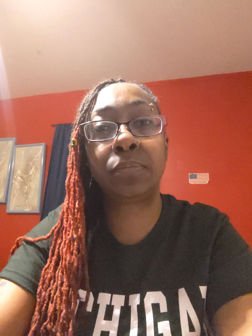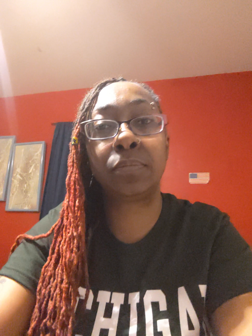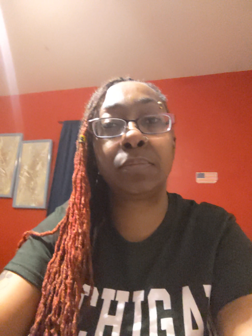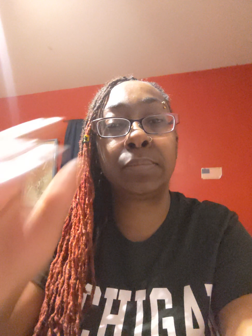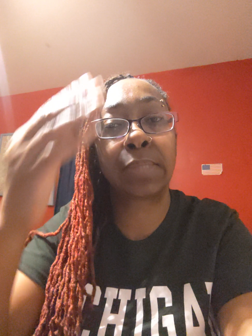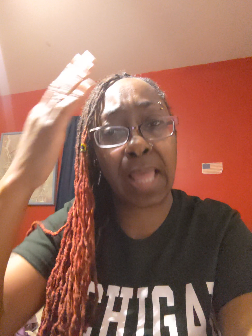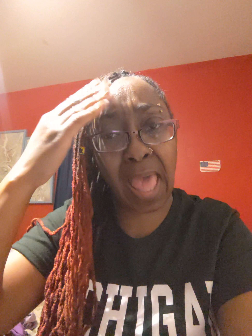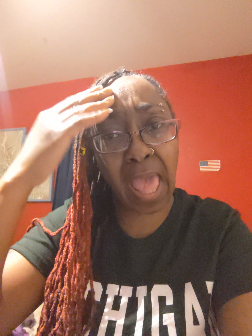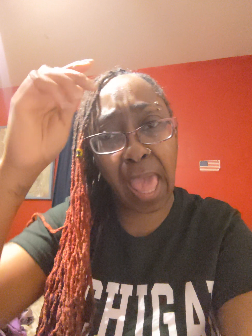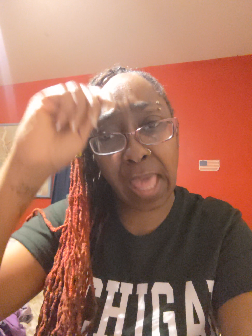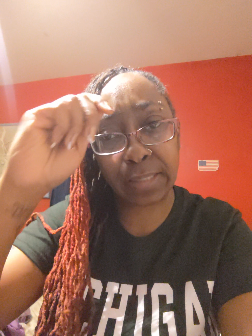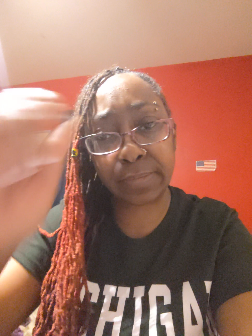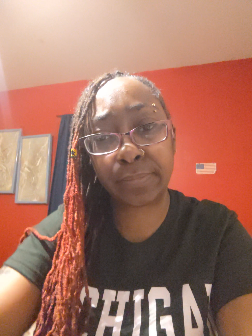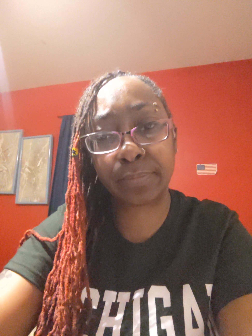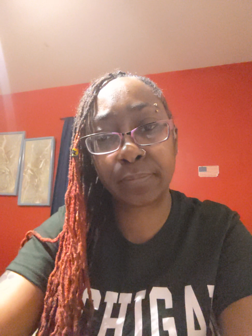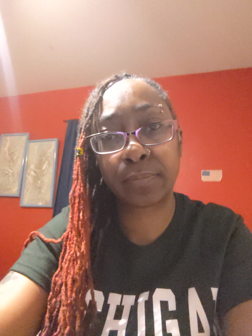hat